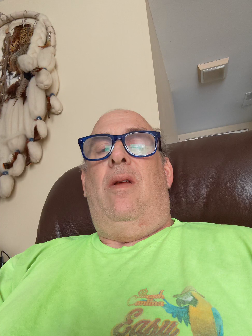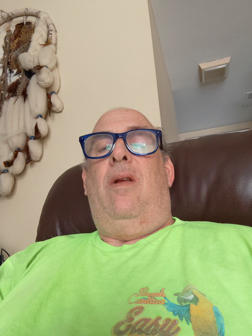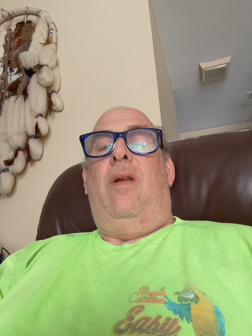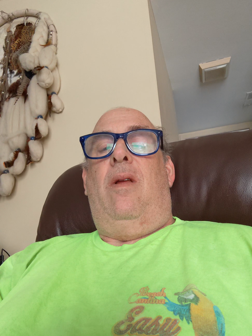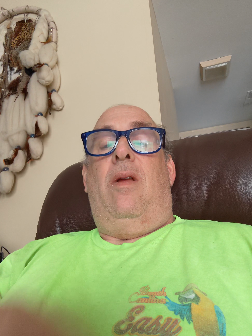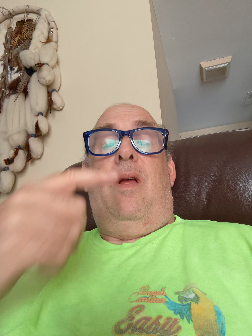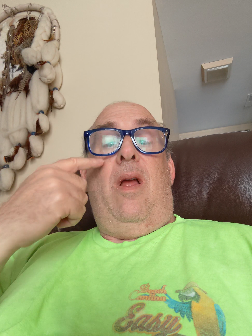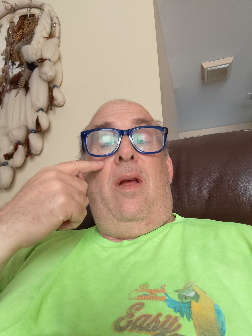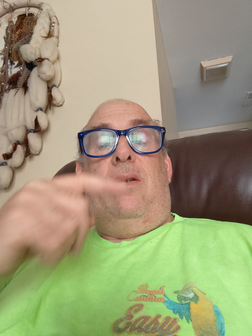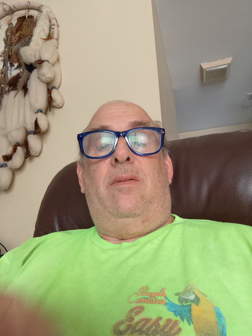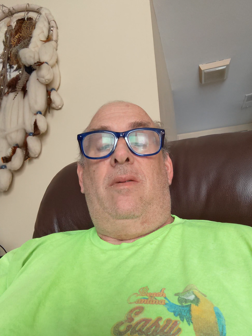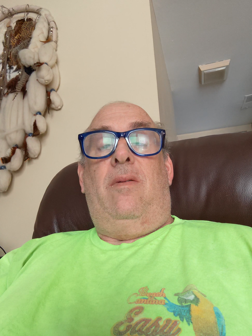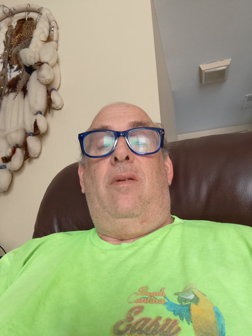eye